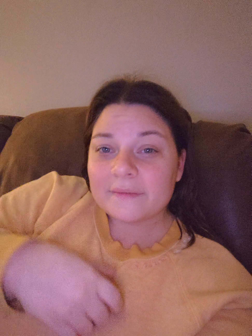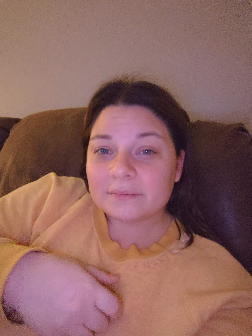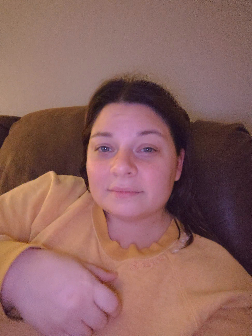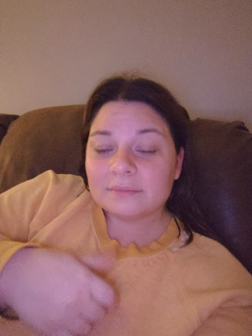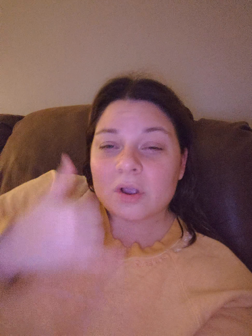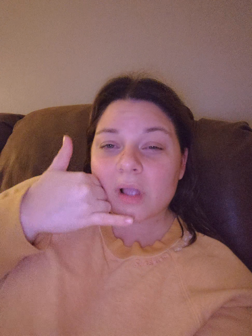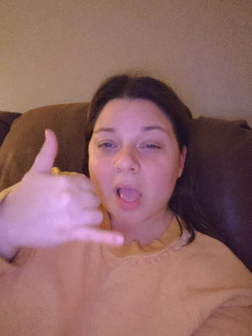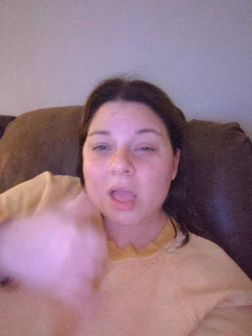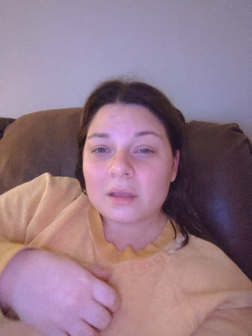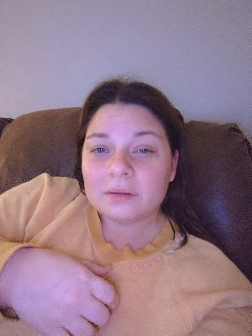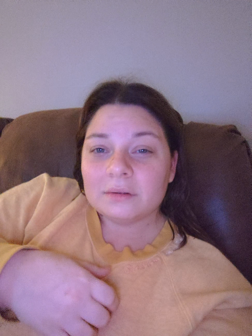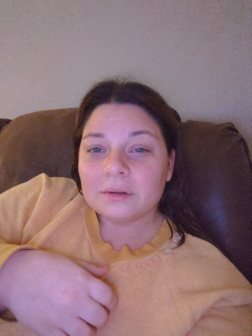call on the phone